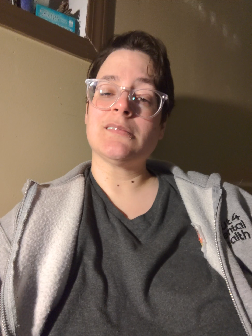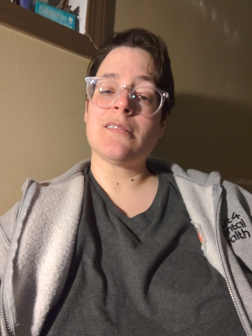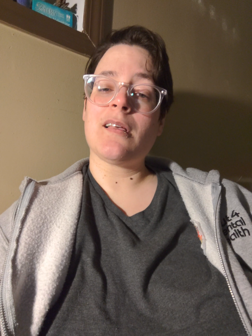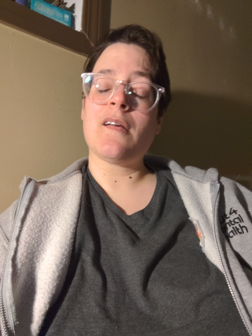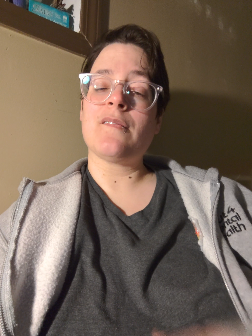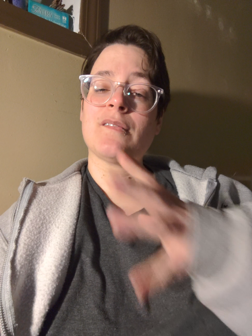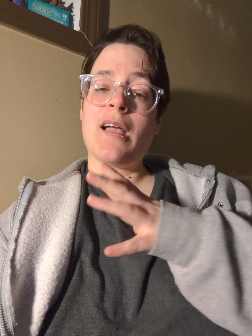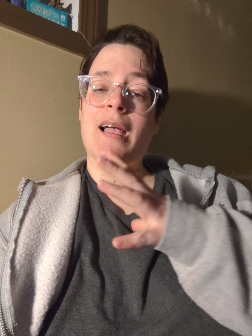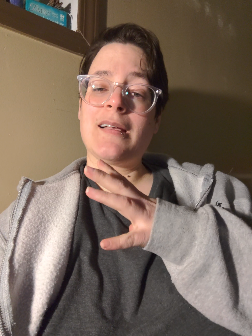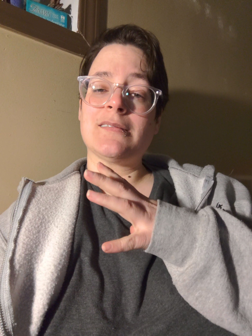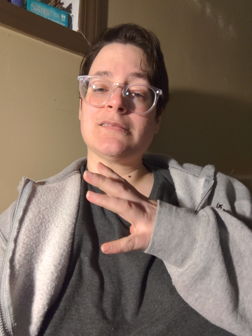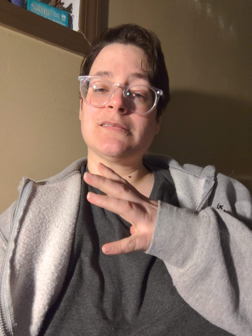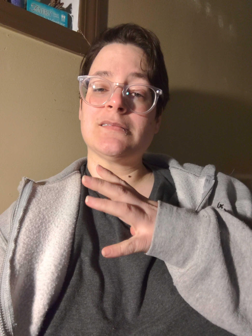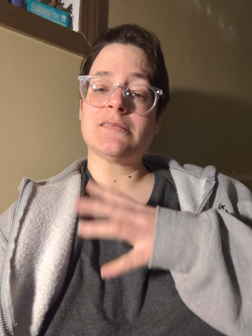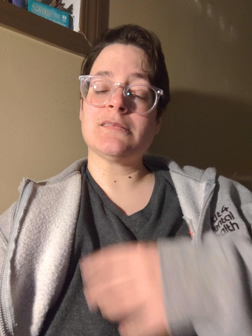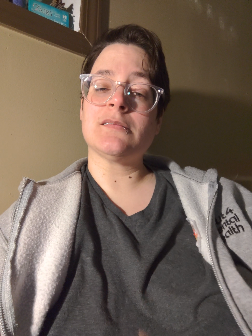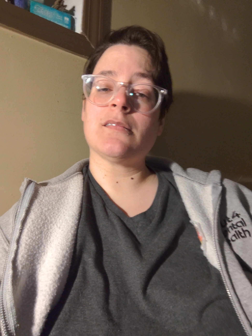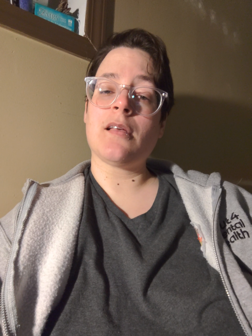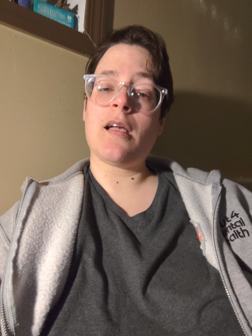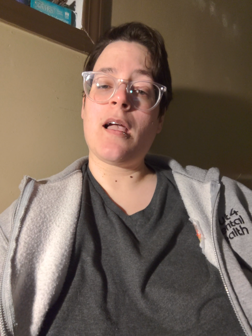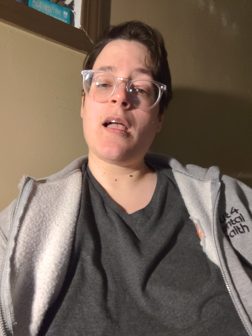fine